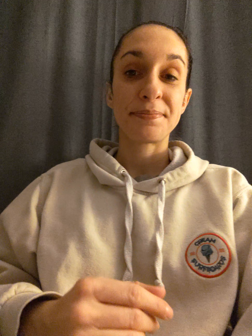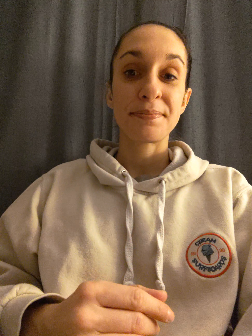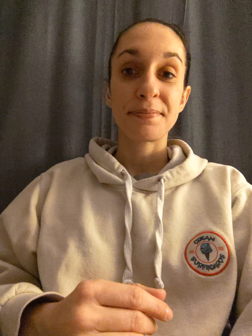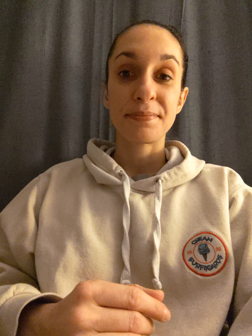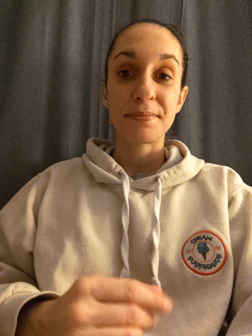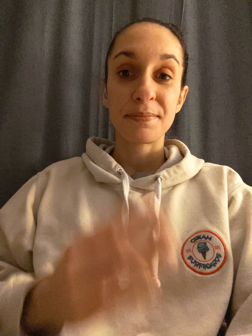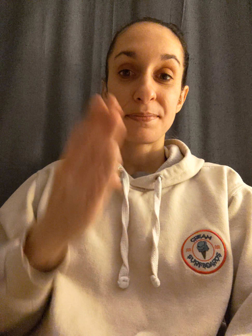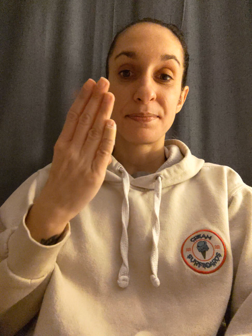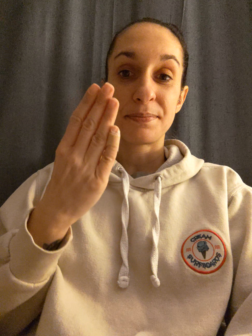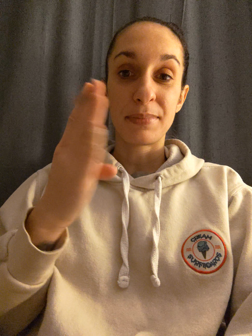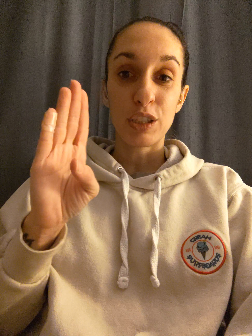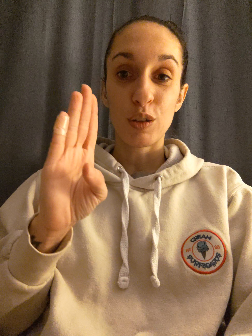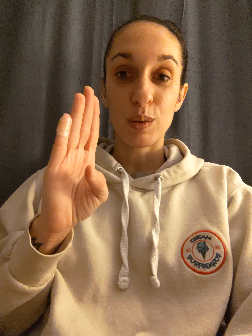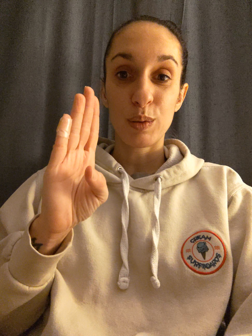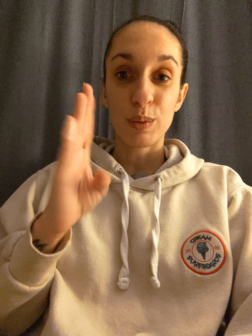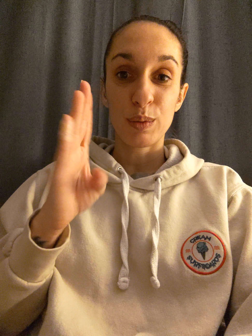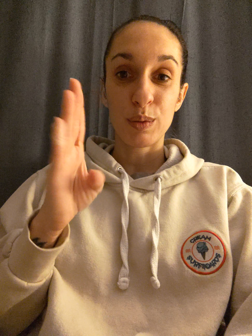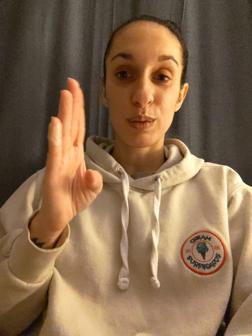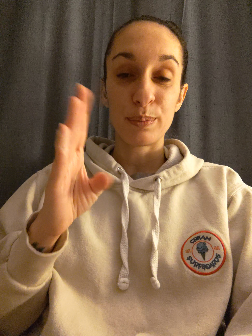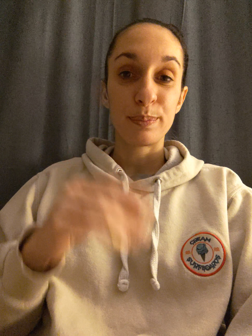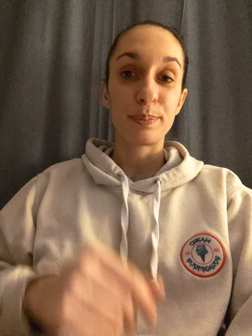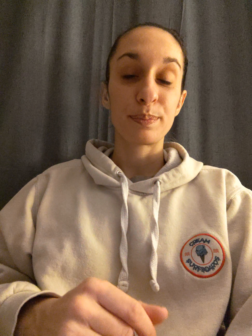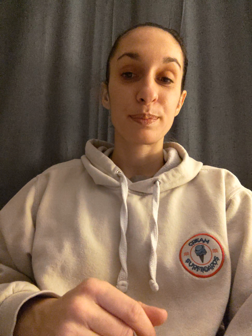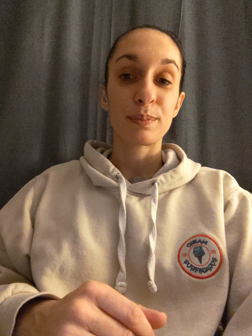blue